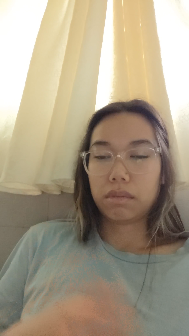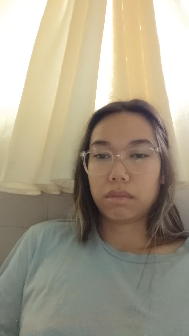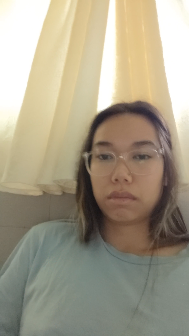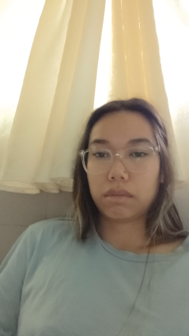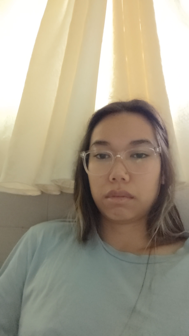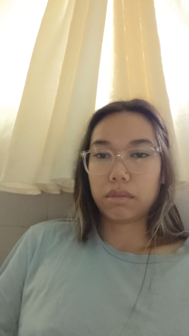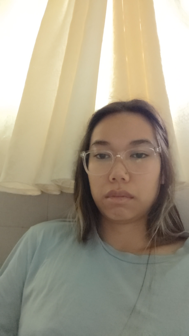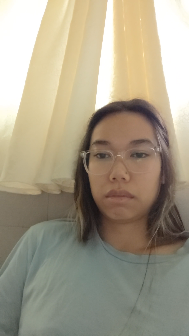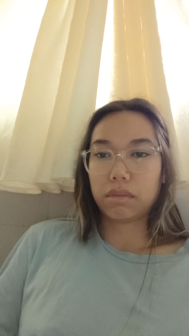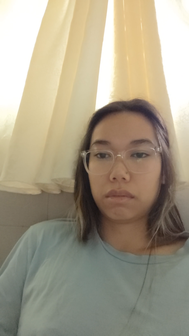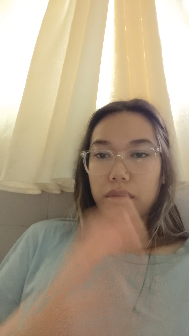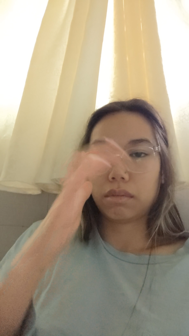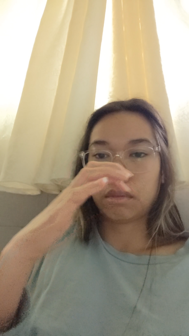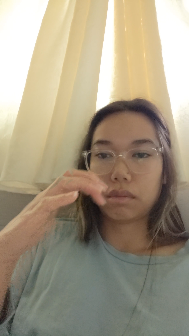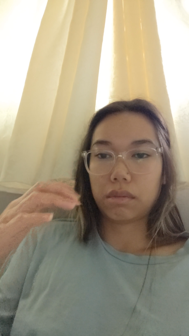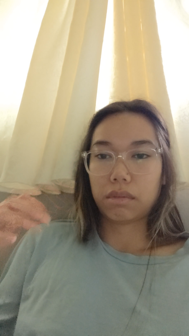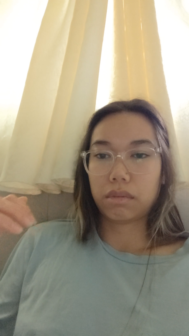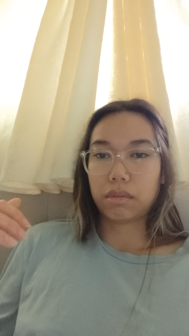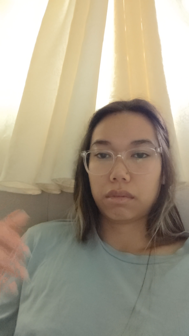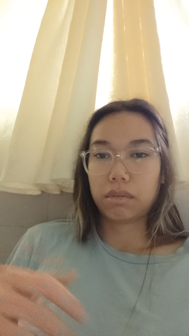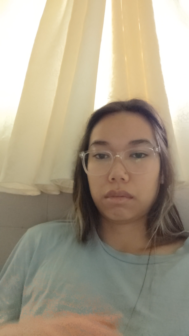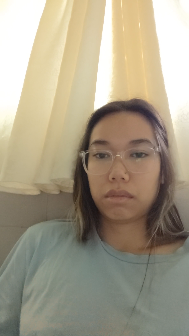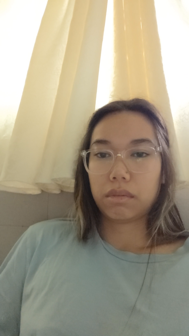grapes